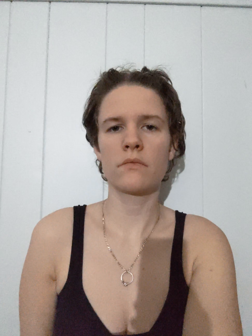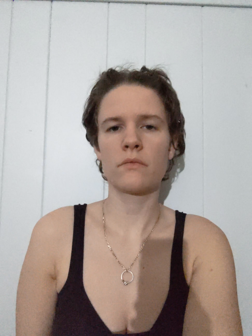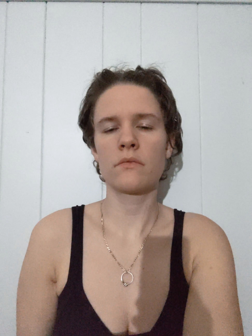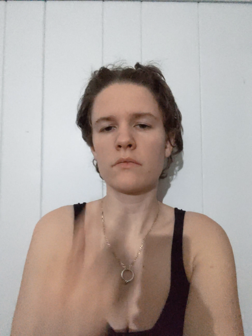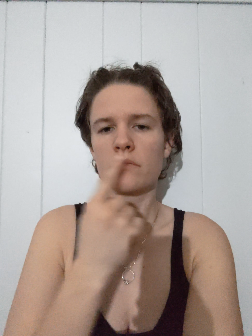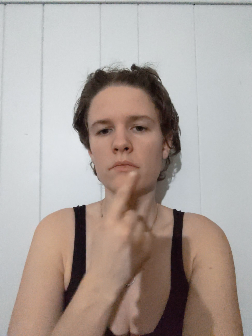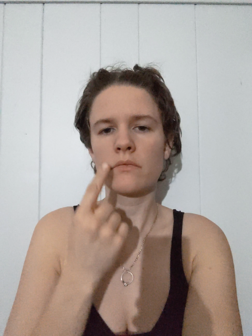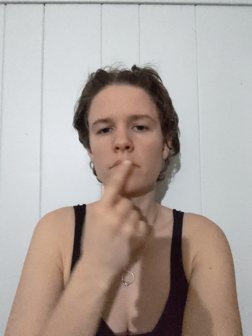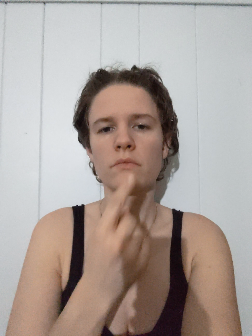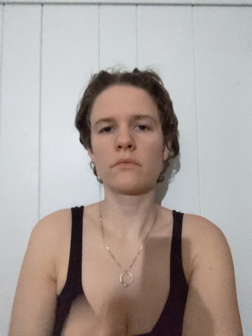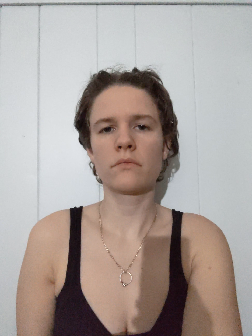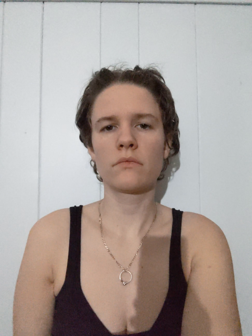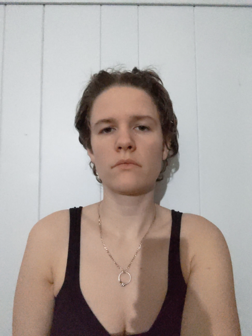mouth